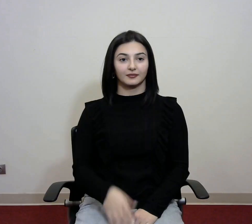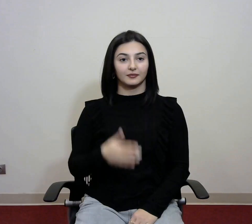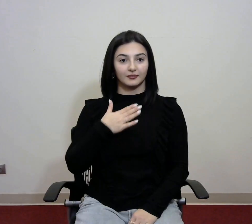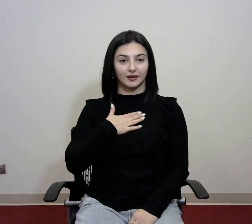mən